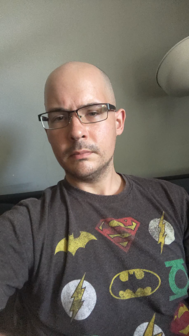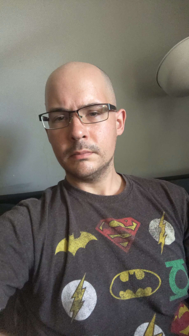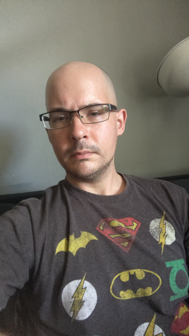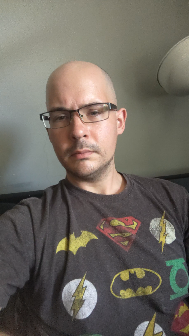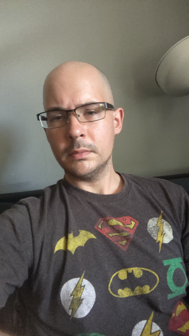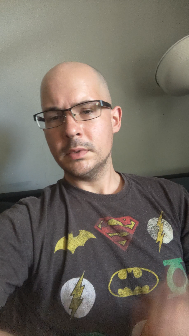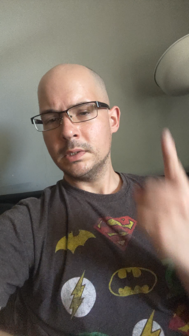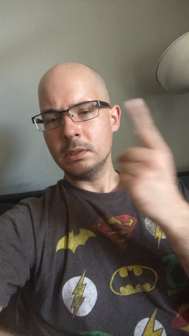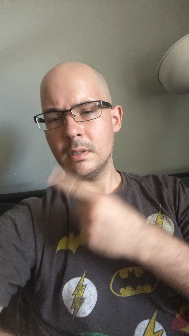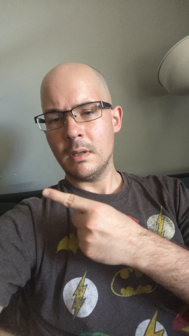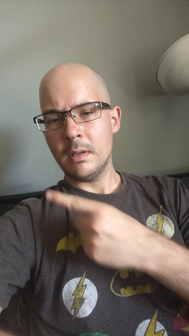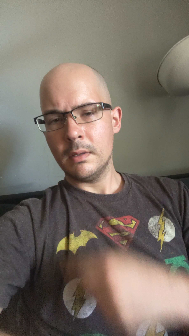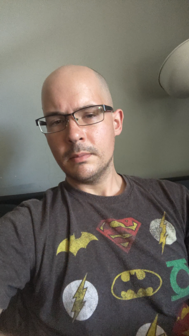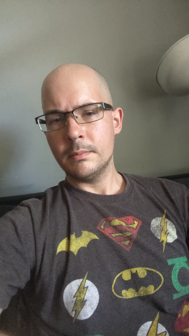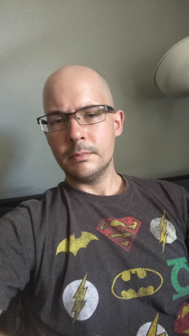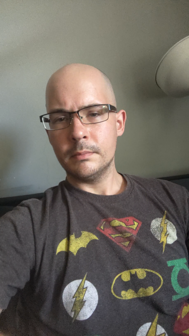day